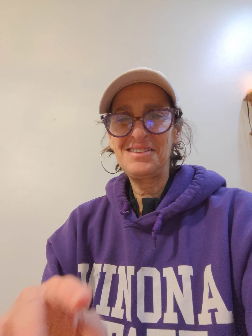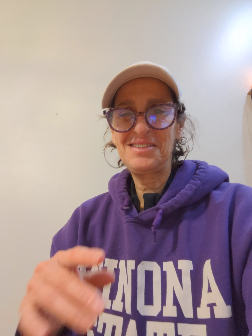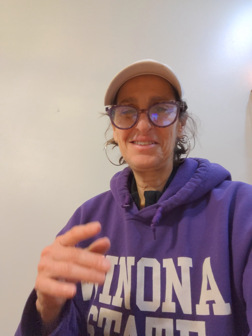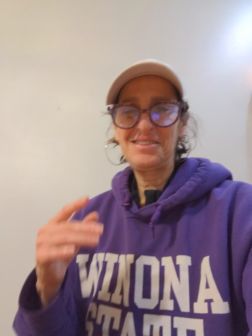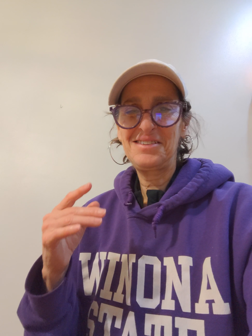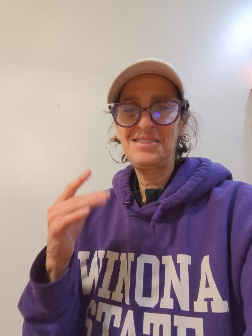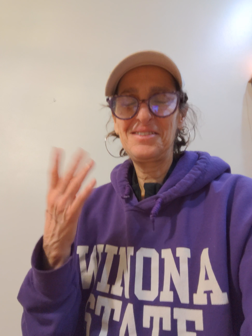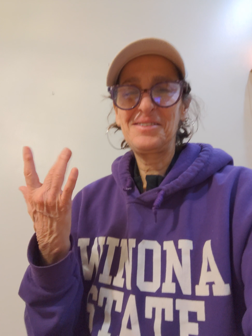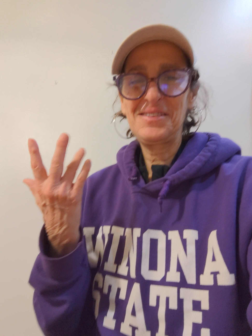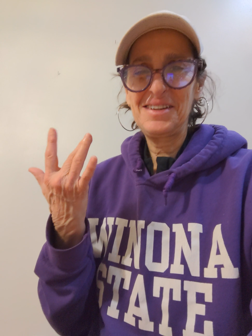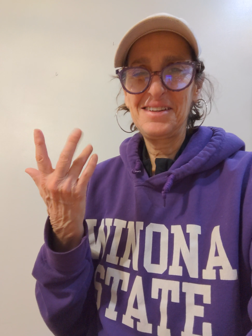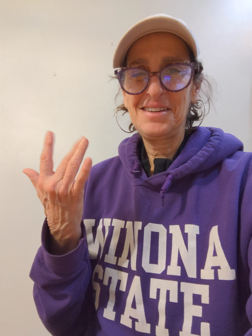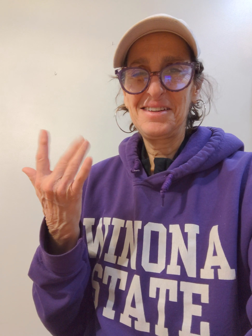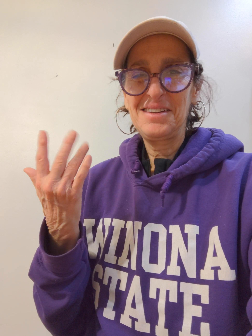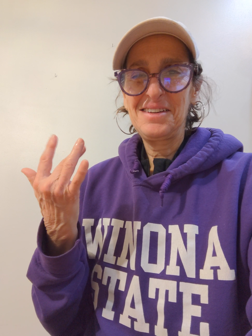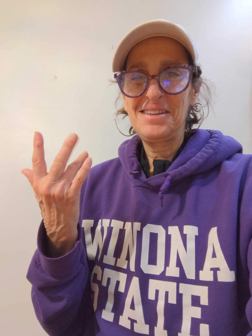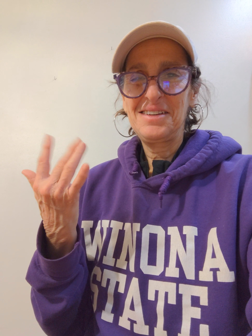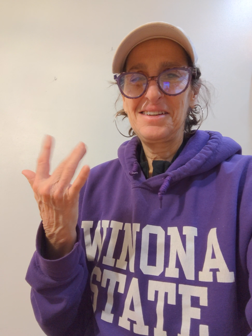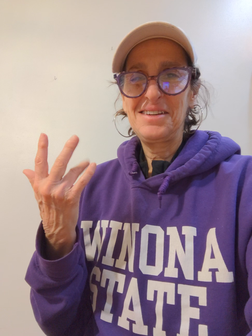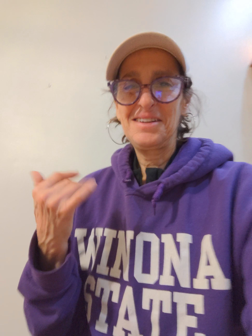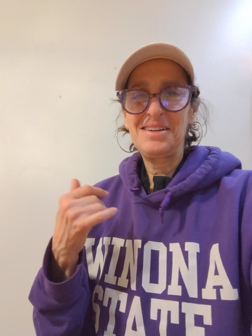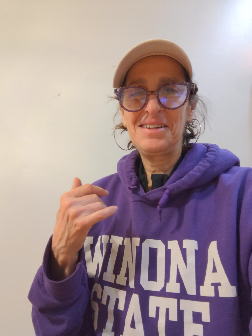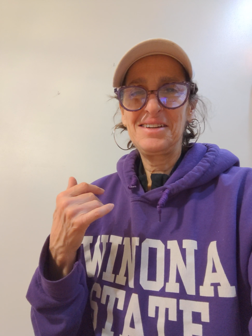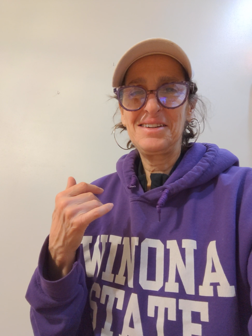wait